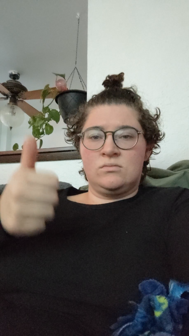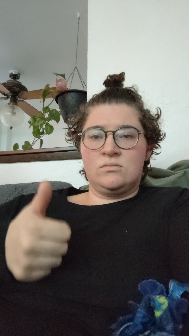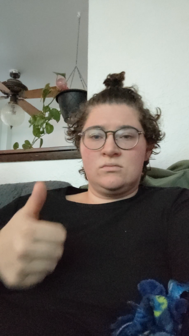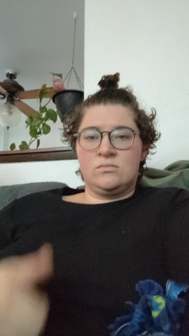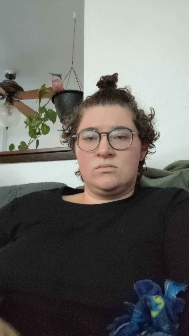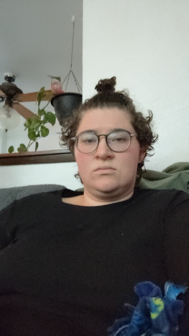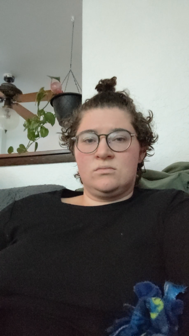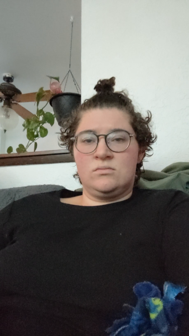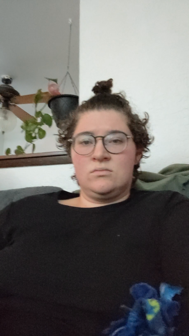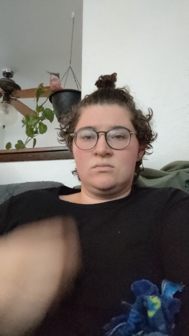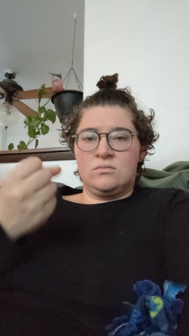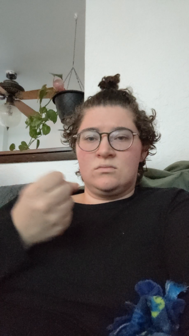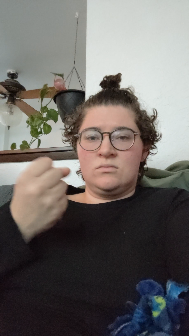hold